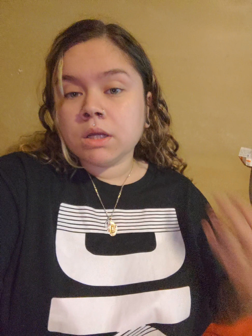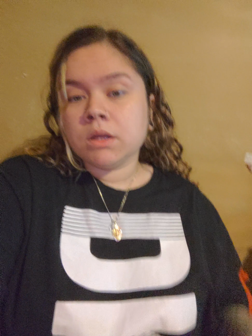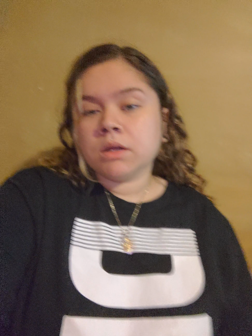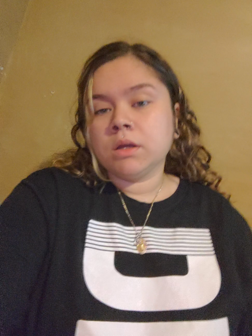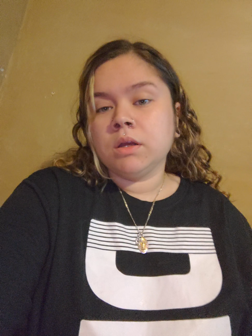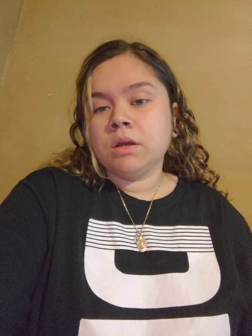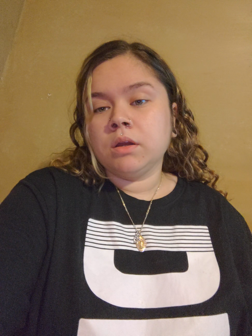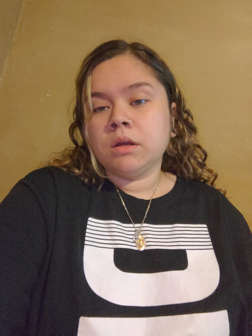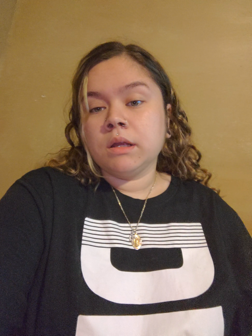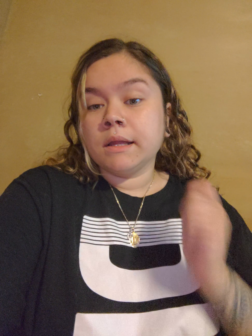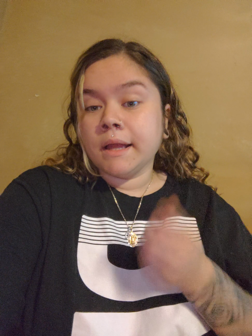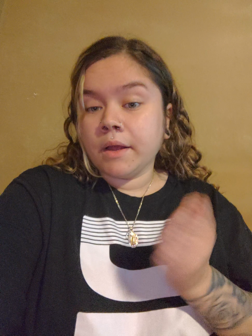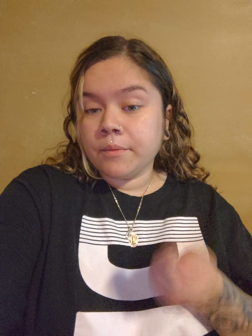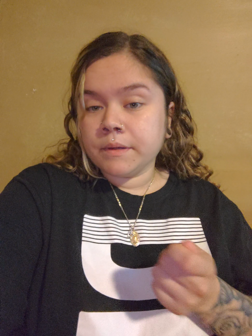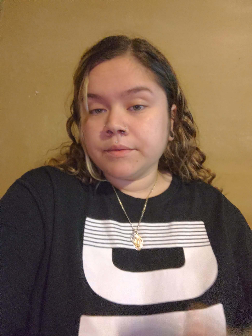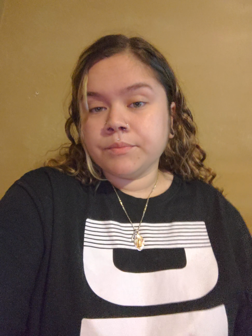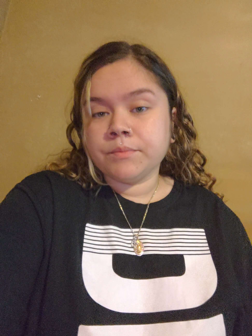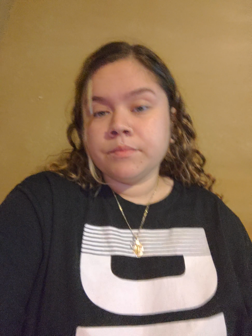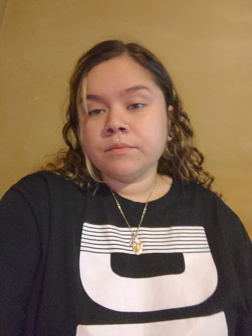cart